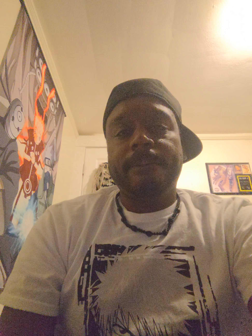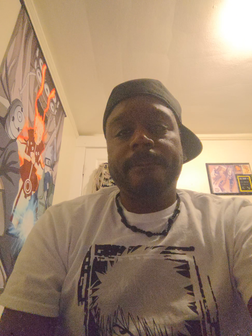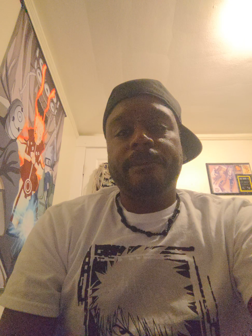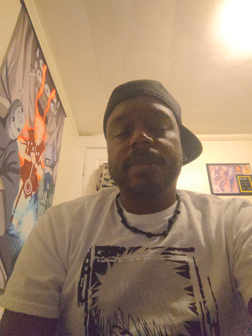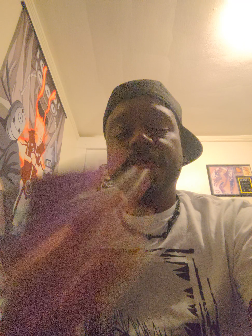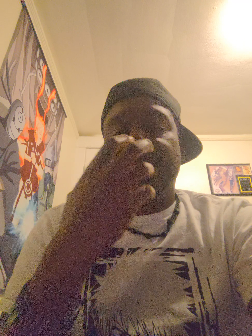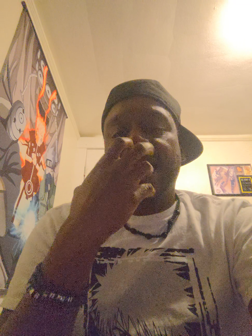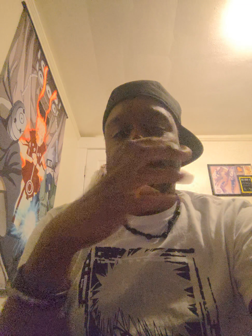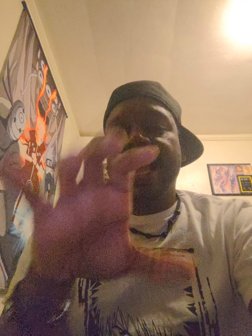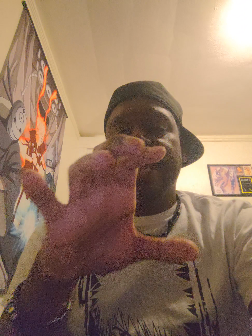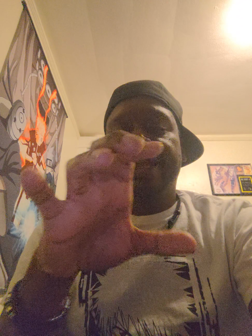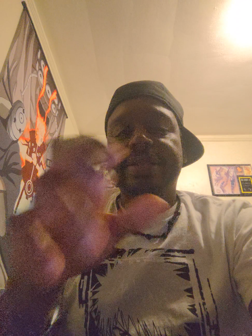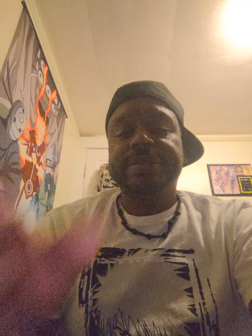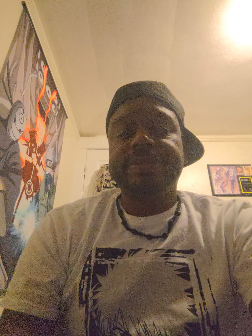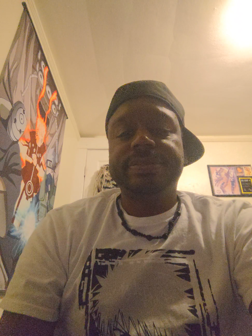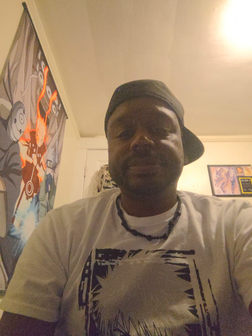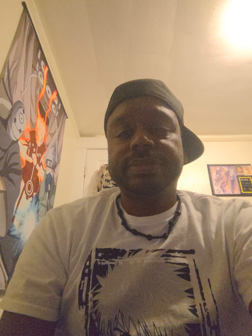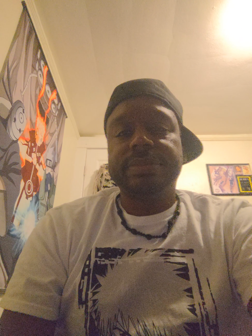hot